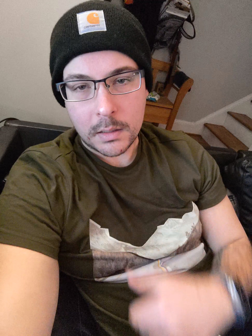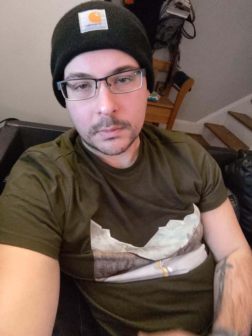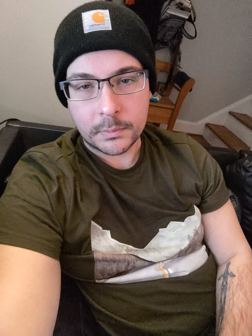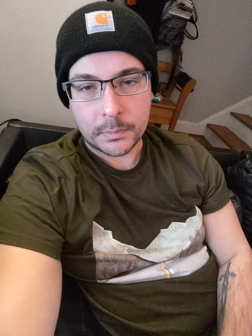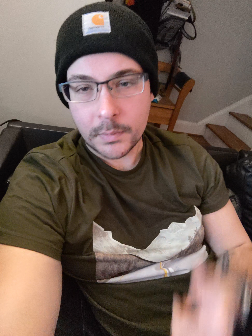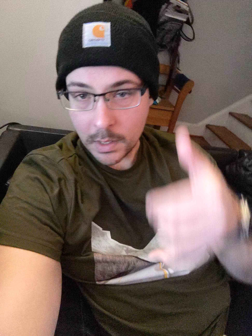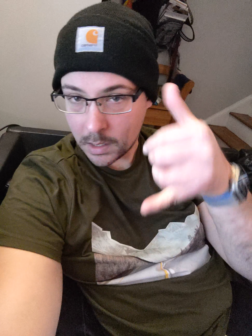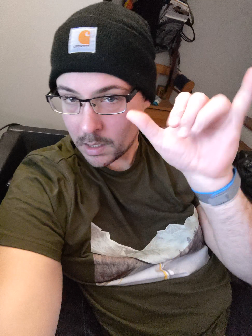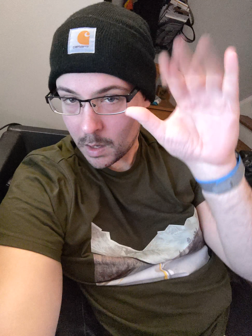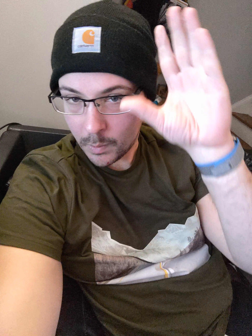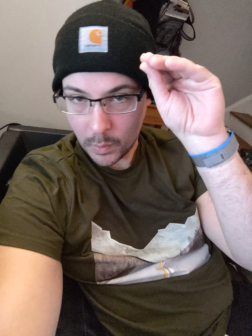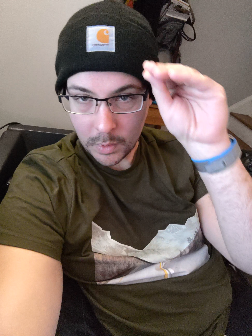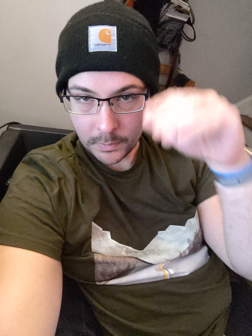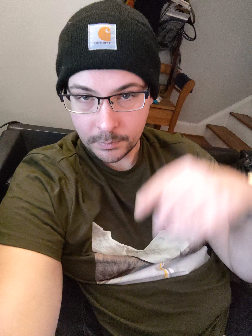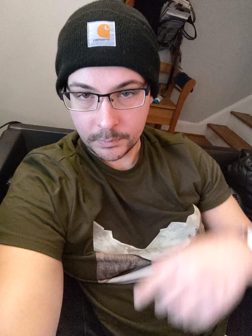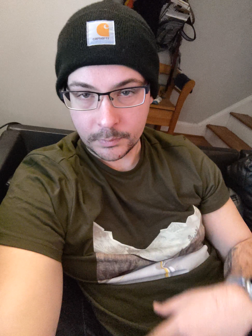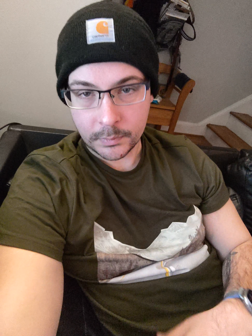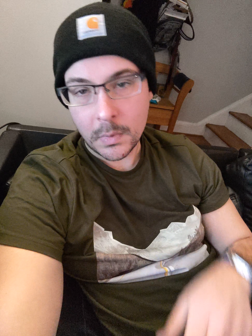cowboy